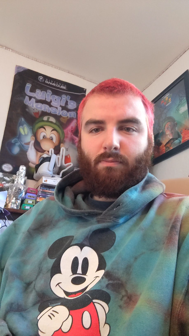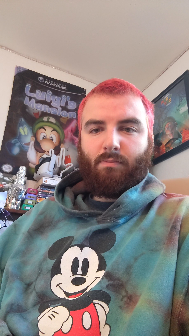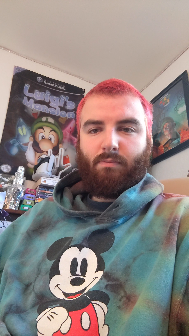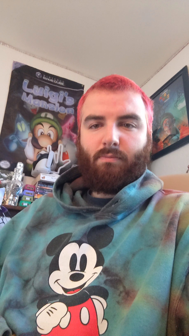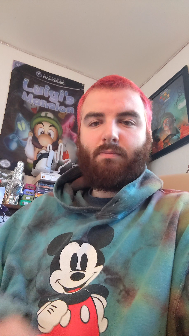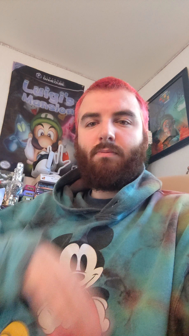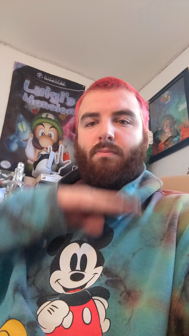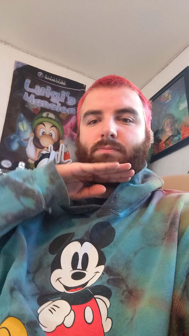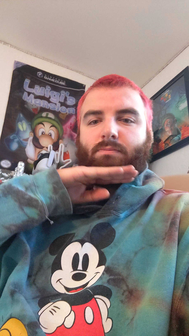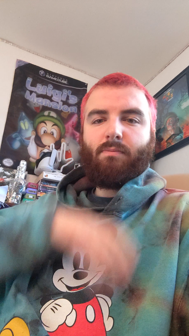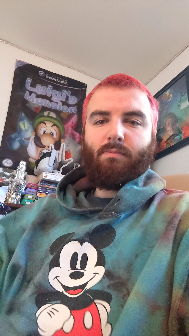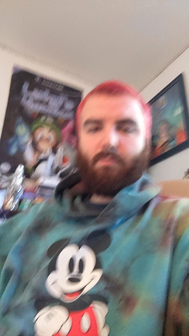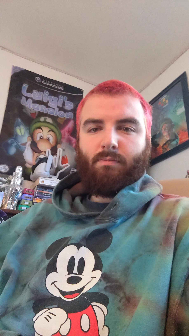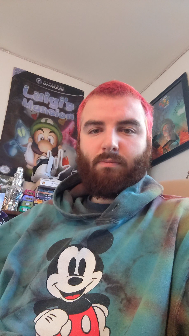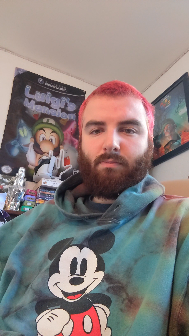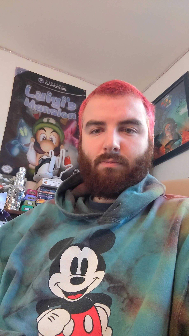full